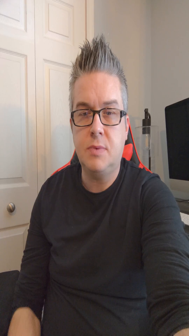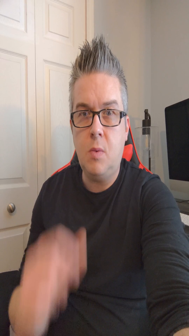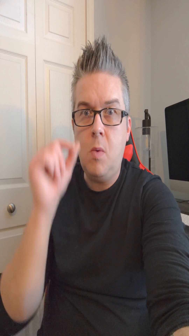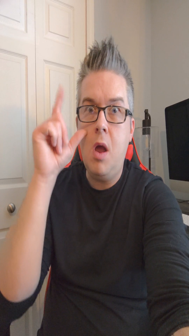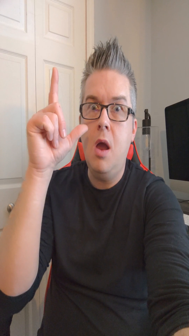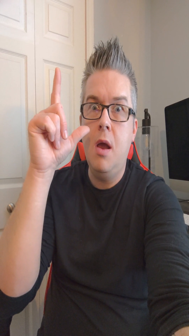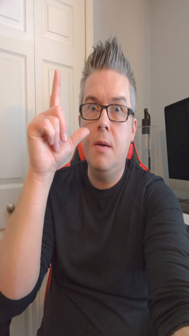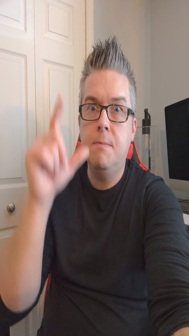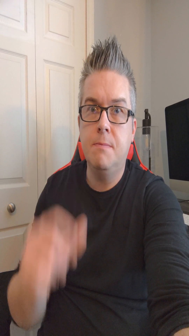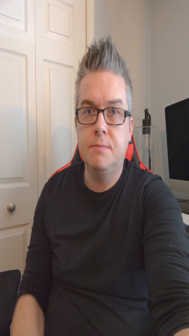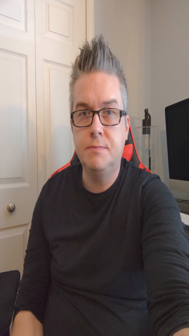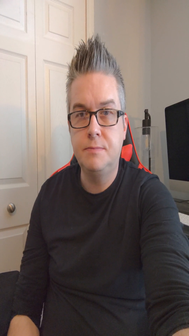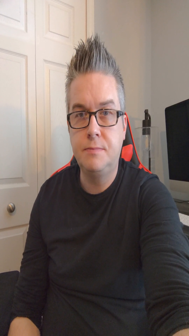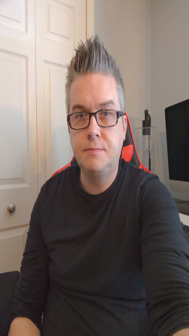awake